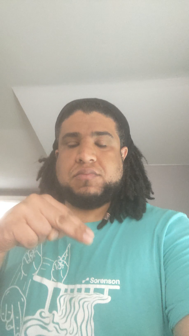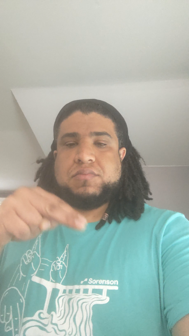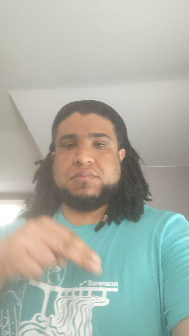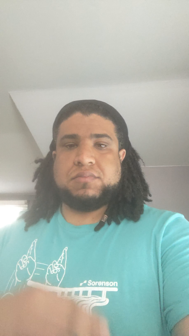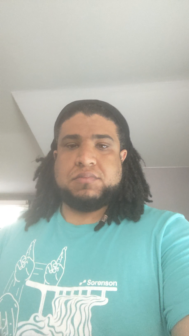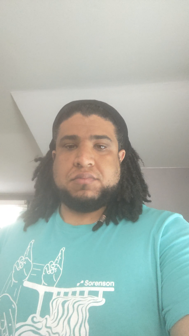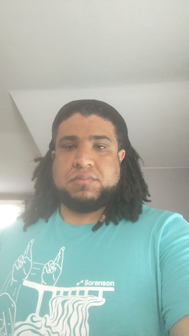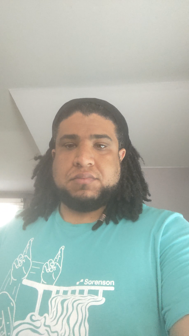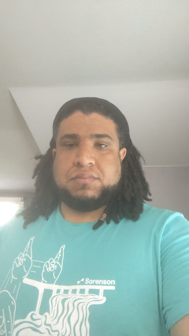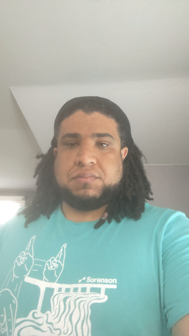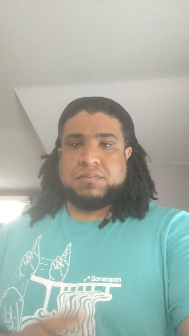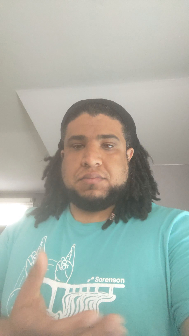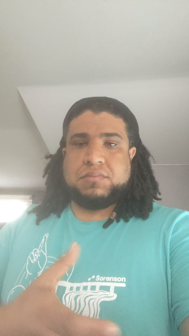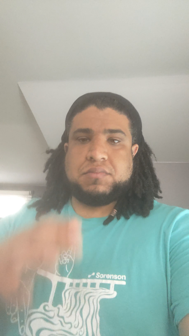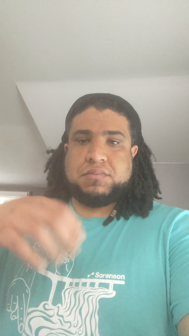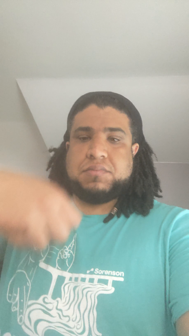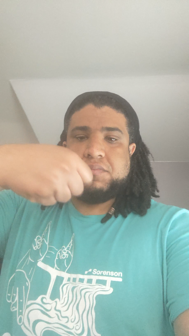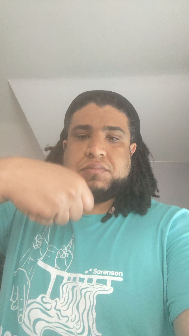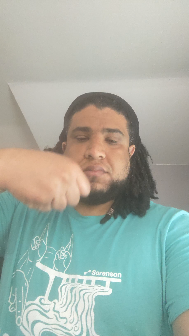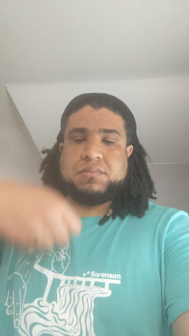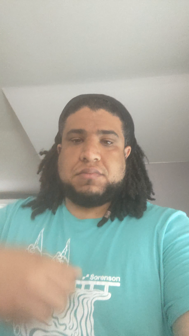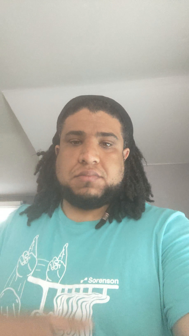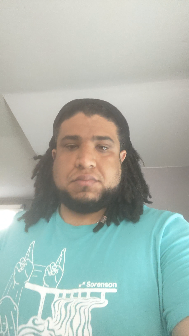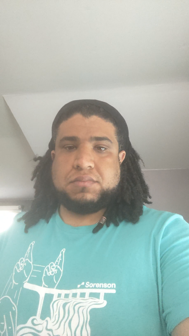bucket